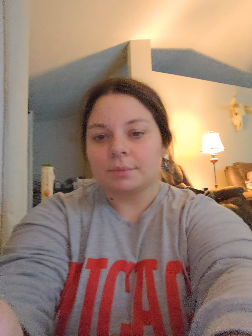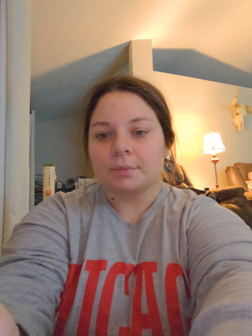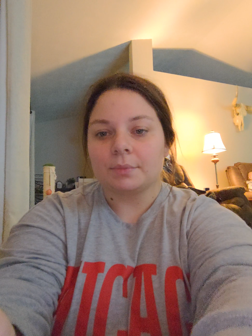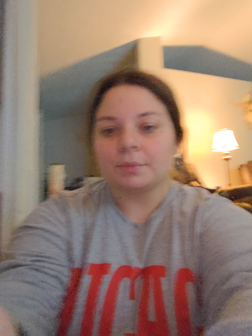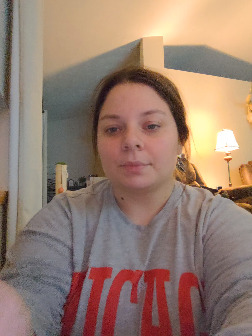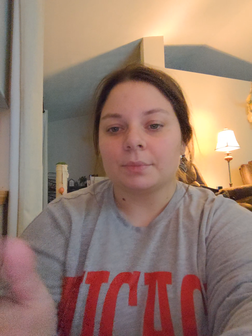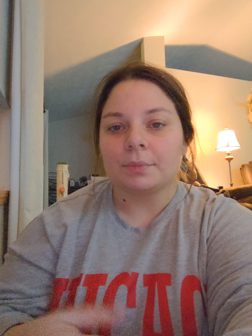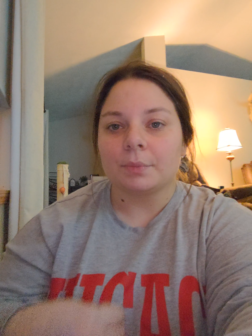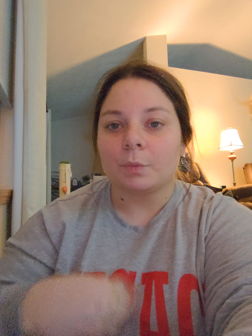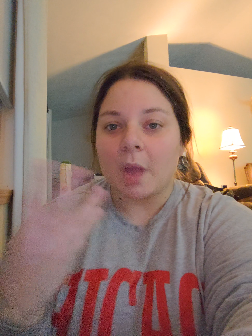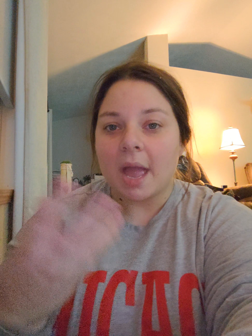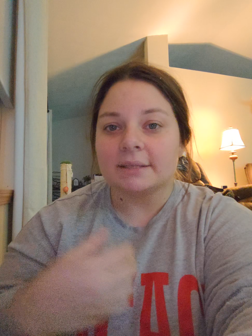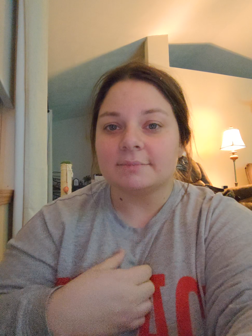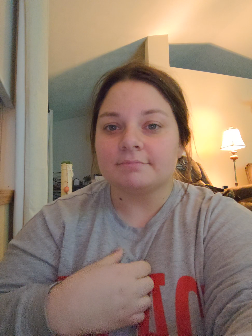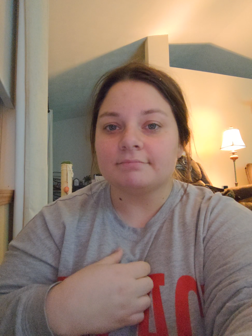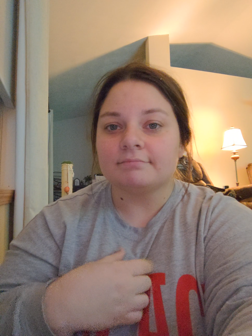white